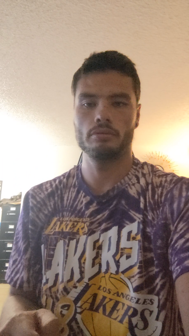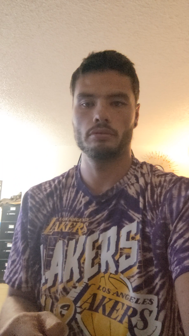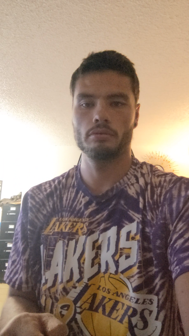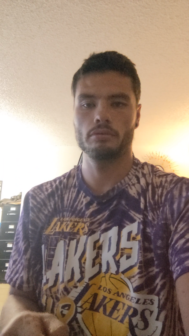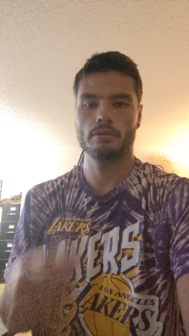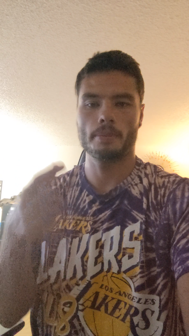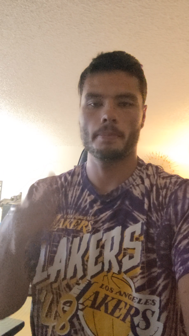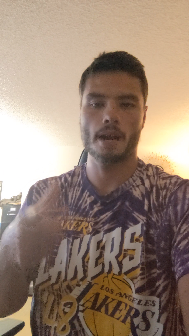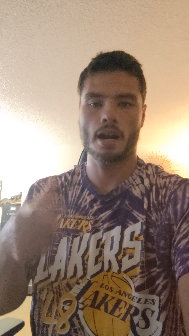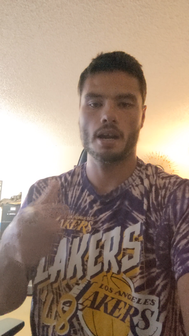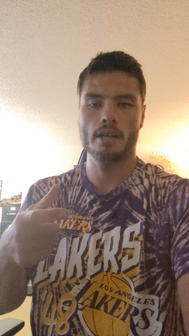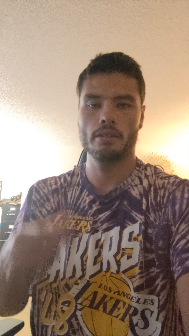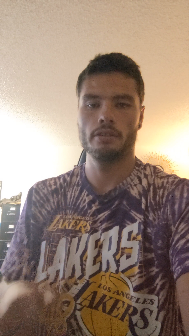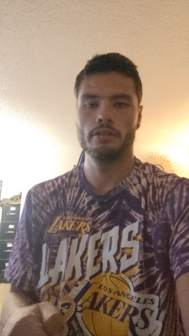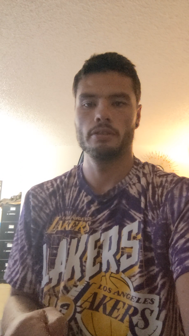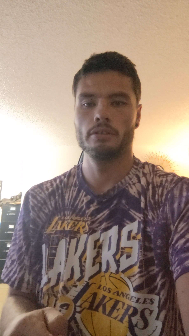plate